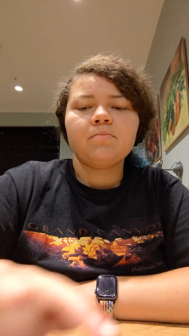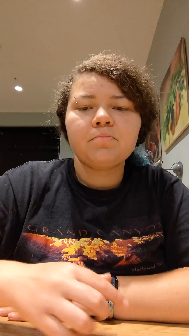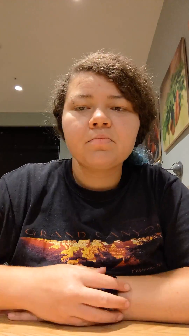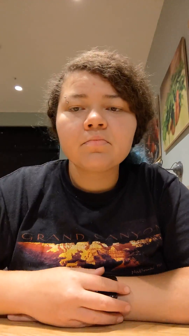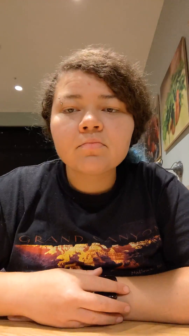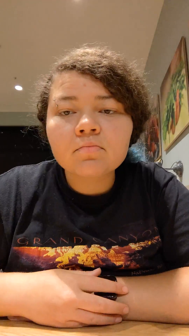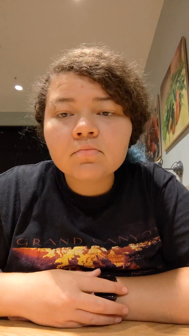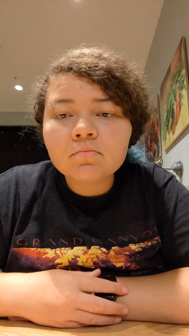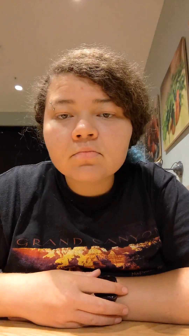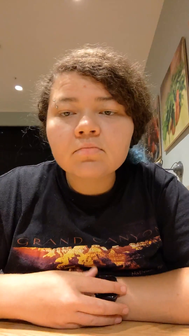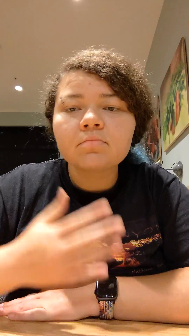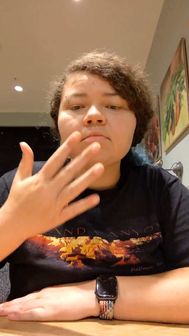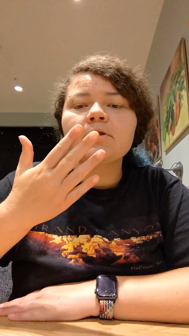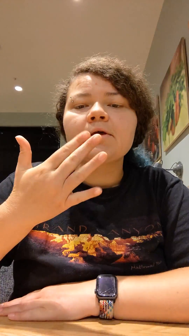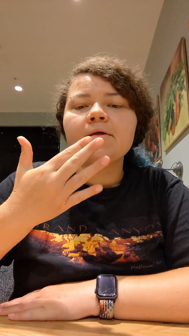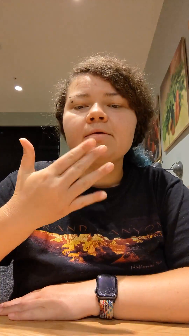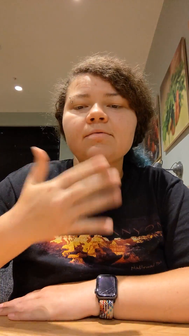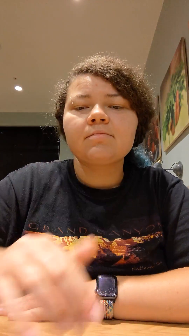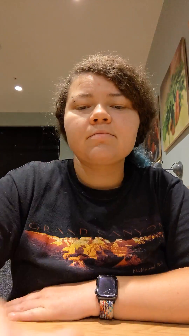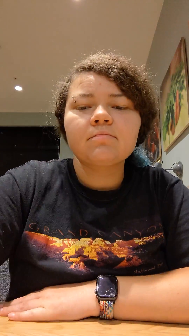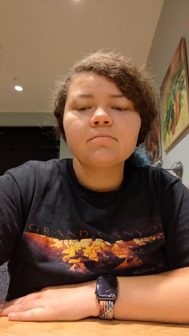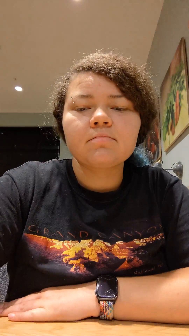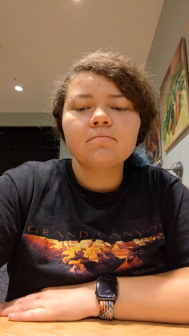hand